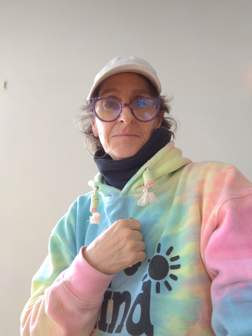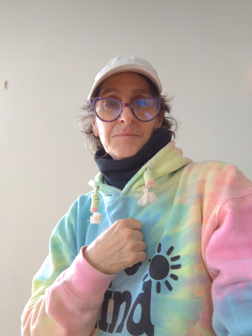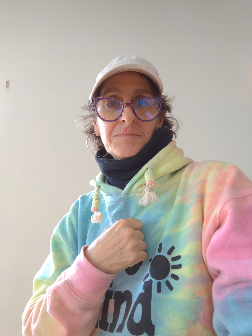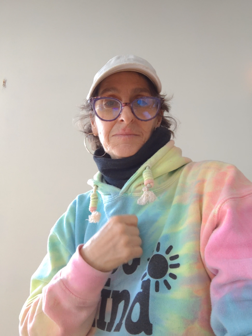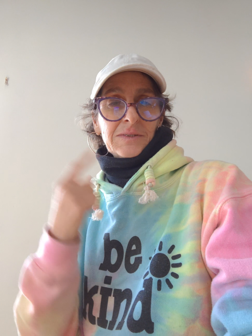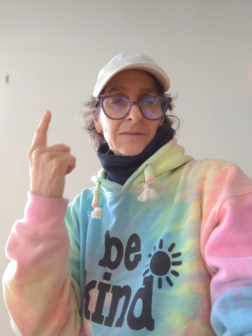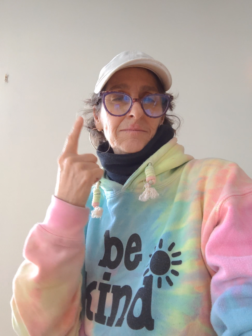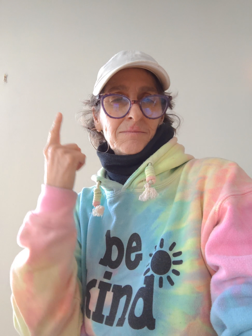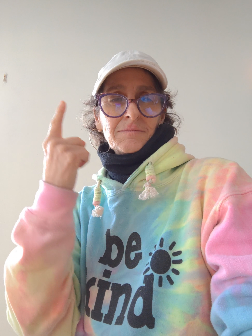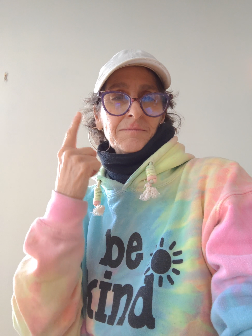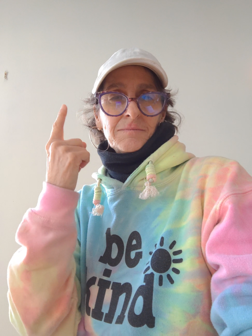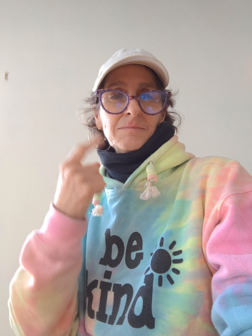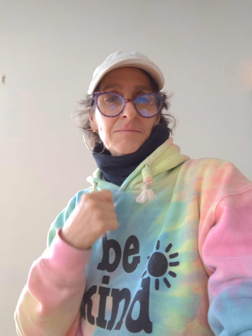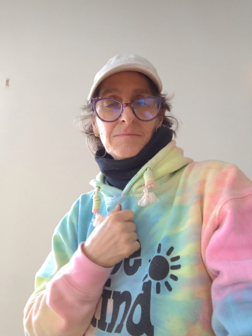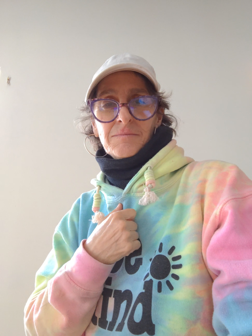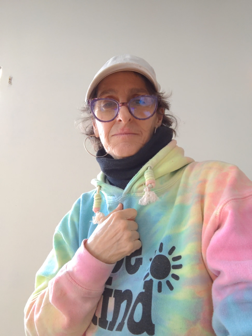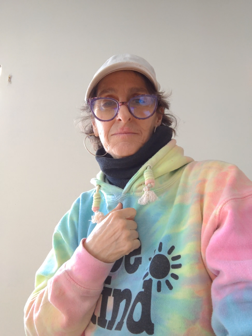think